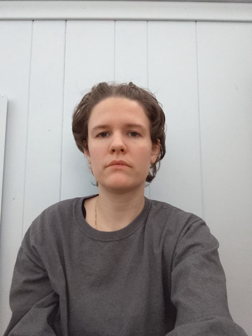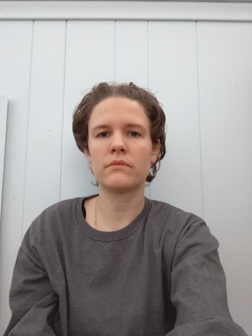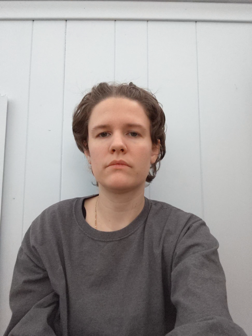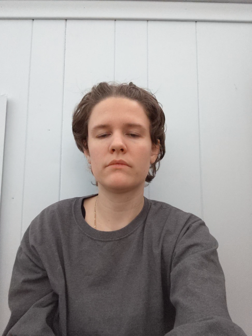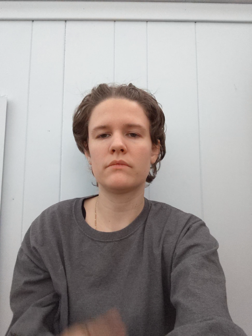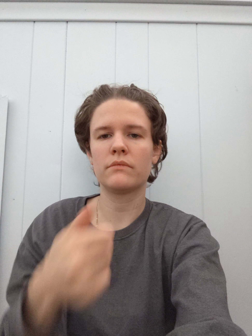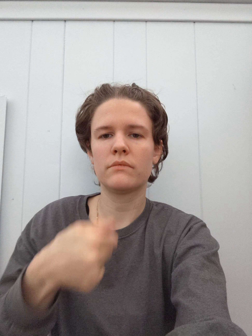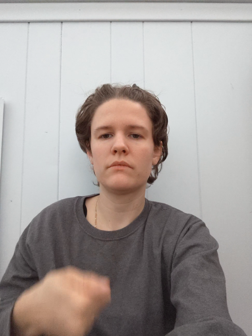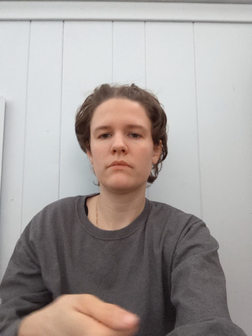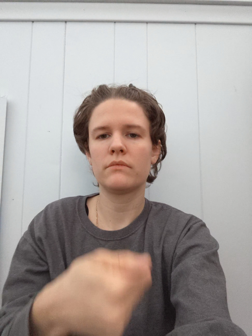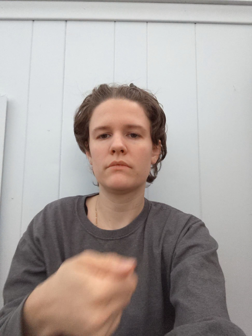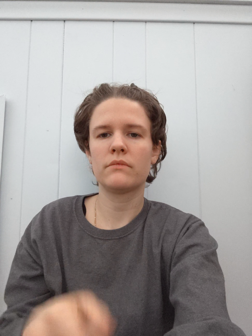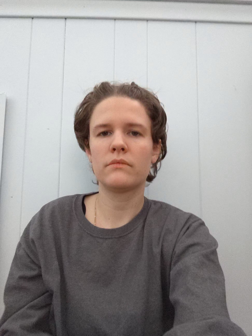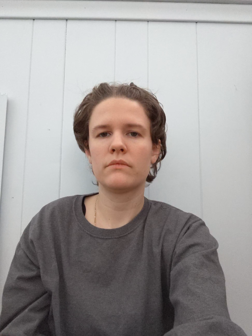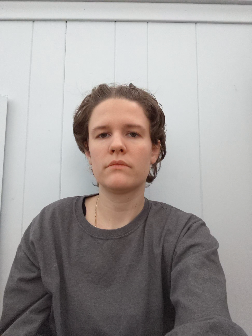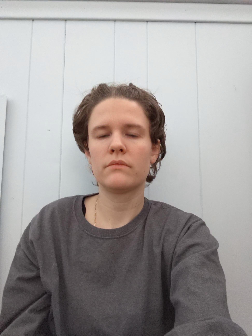hide